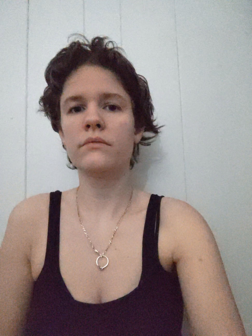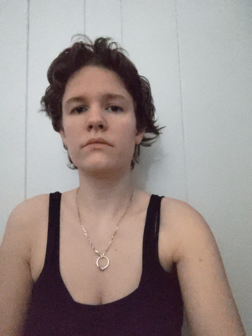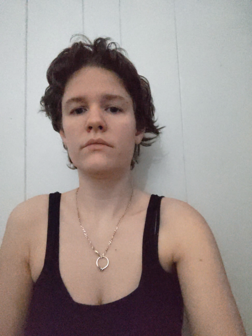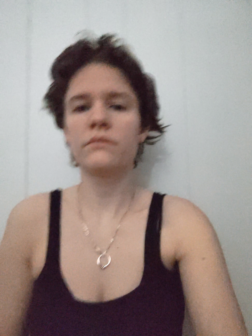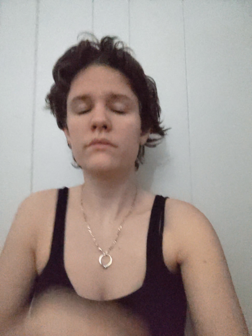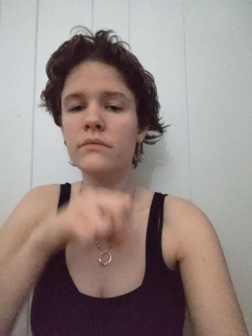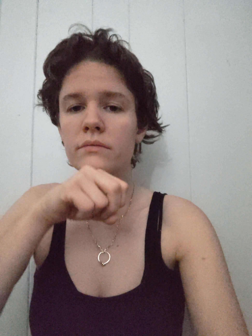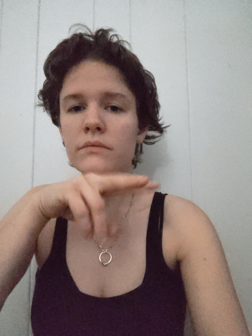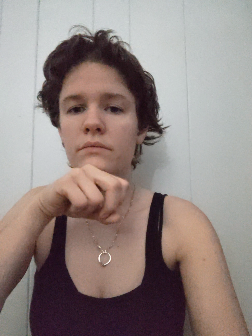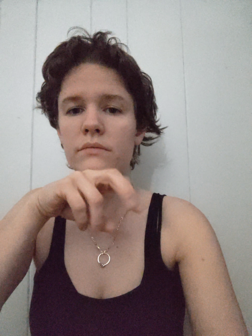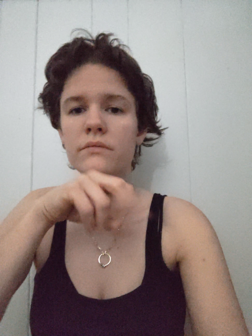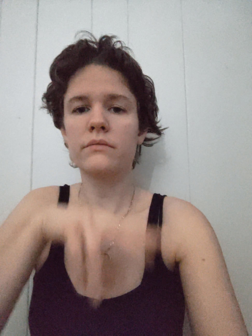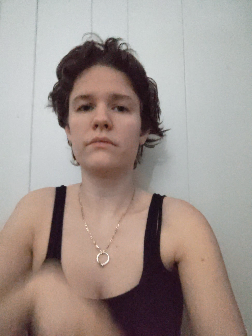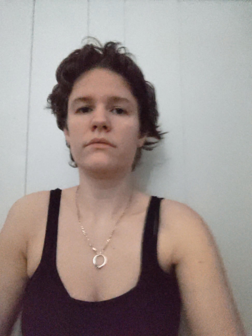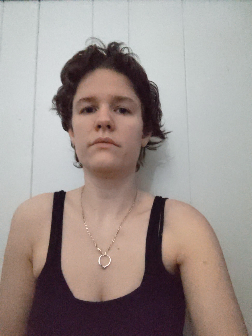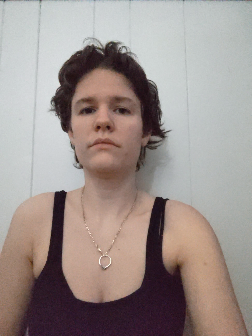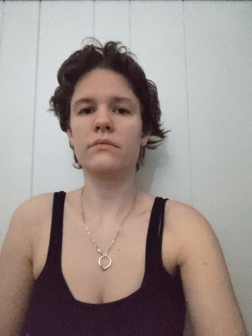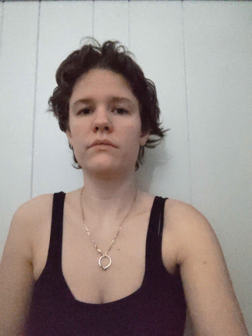frog